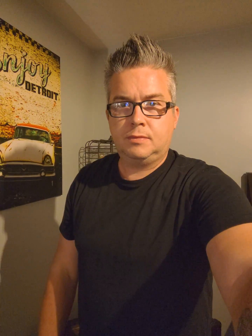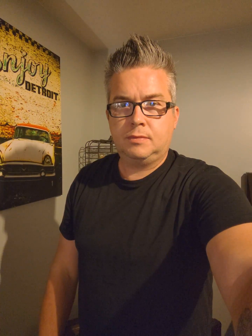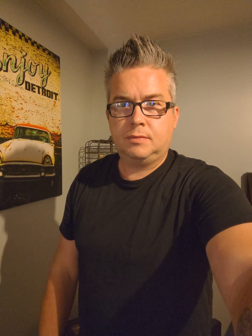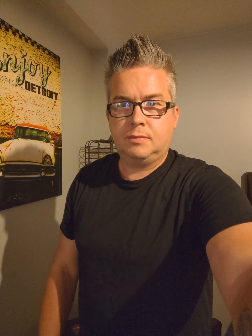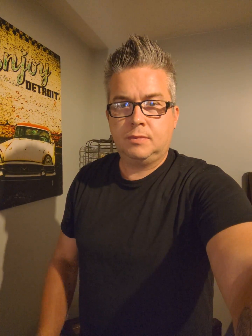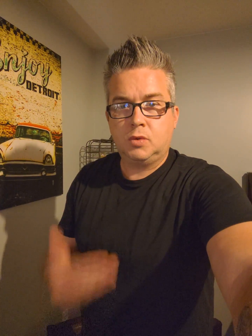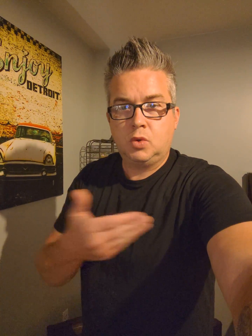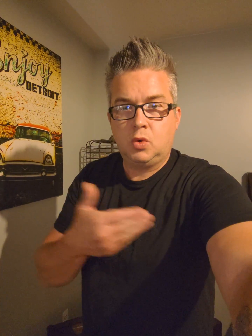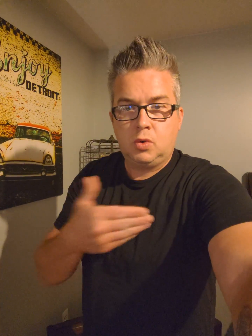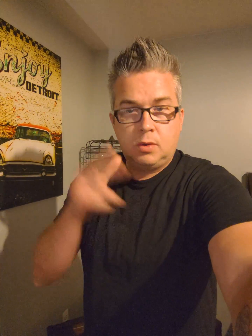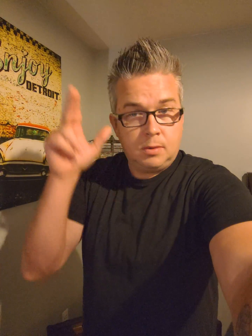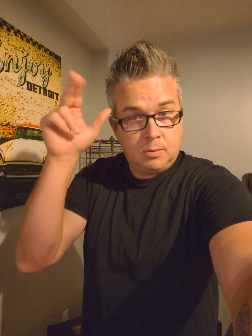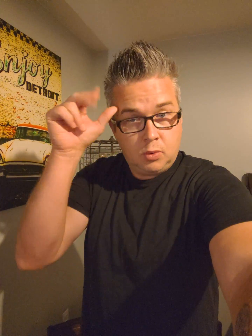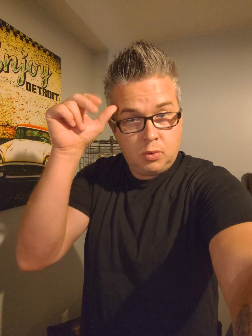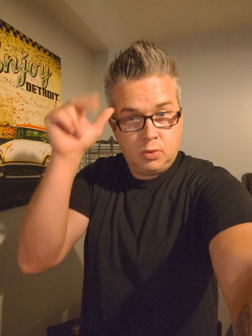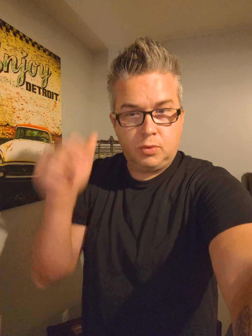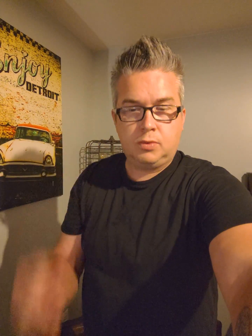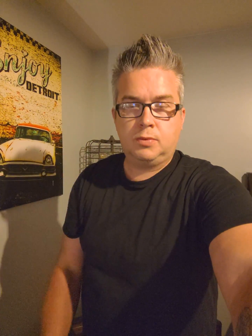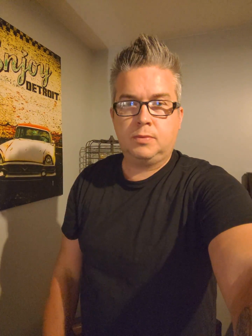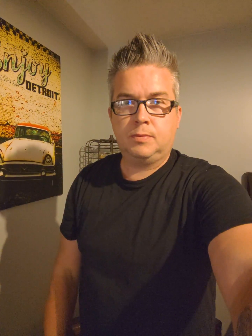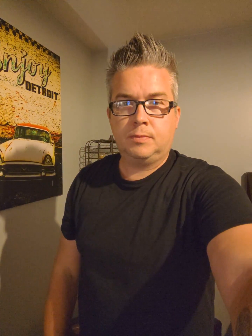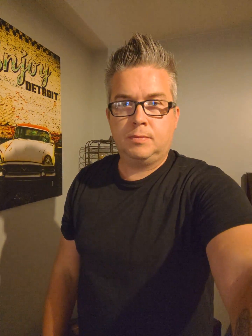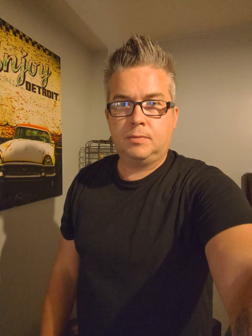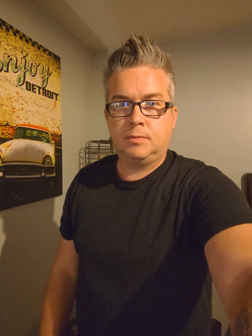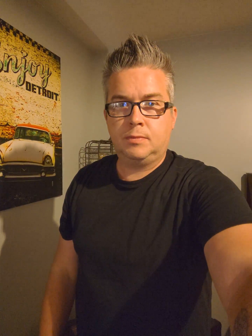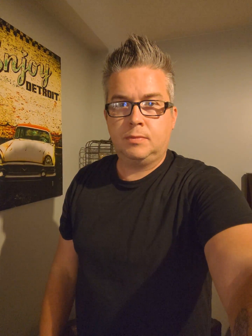pony